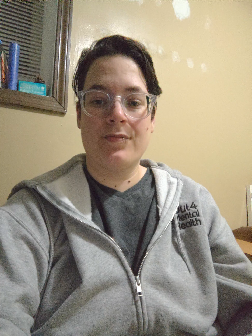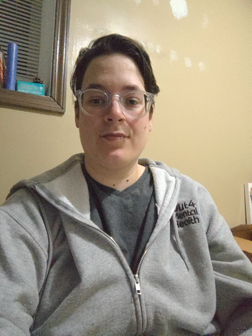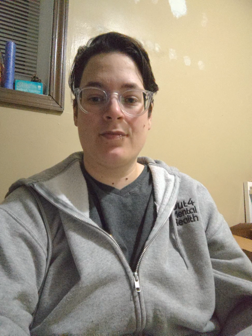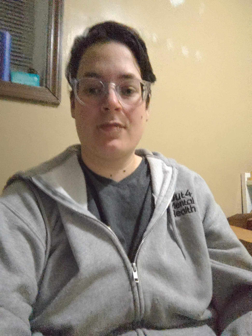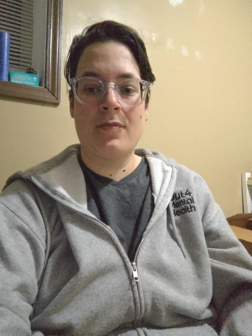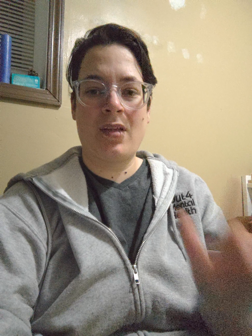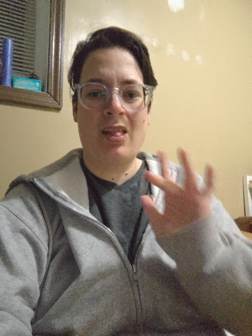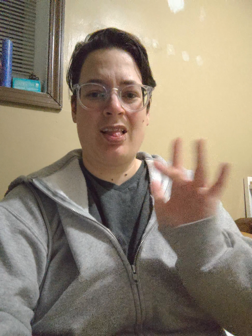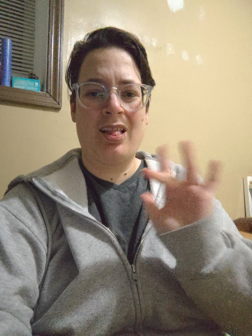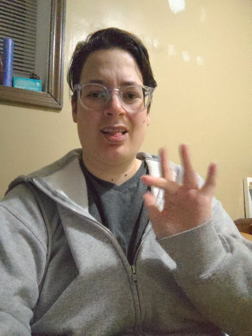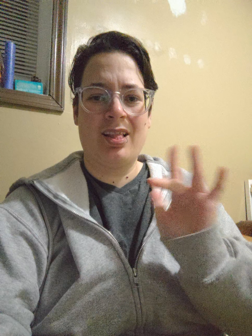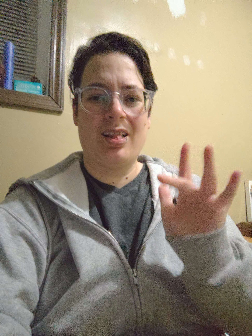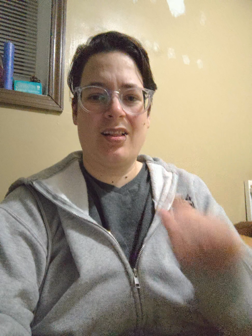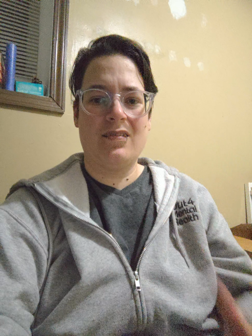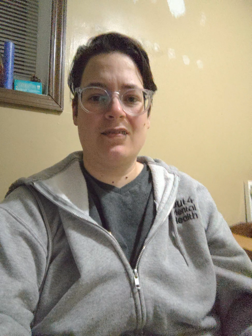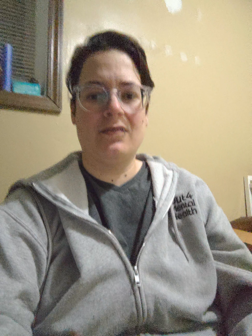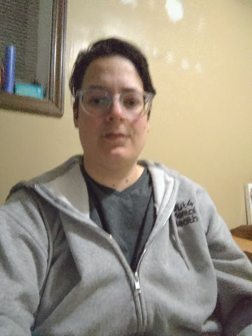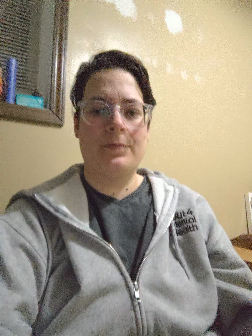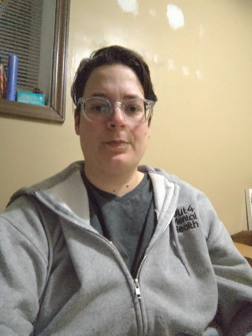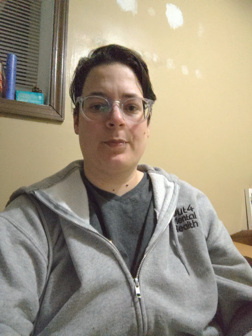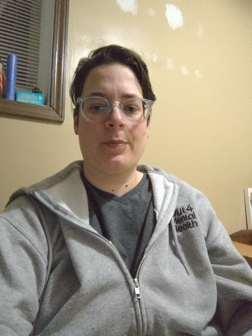yucky